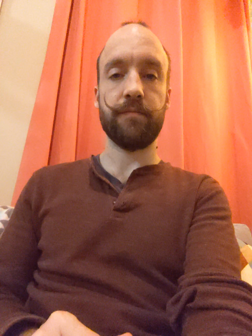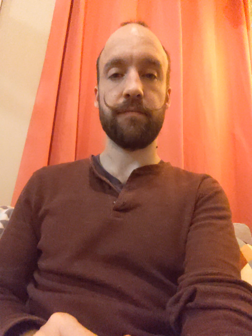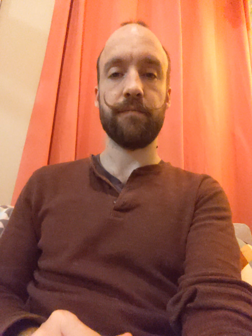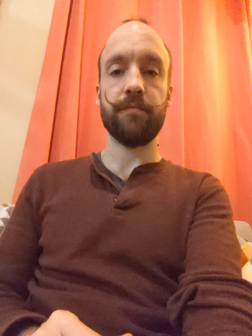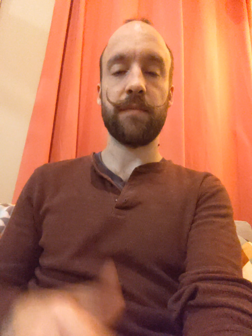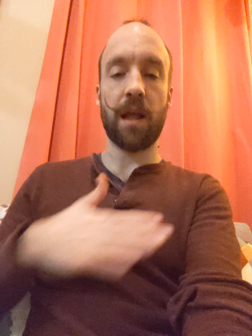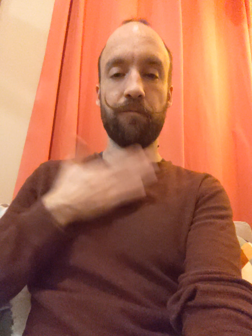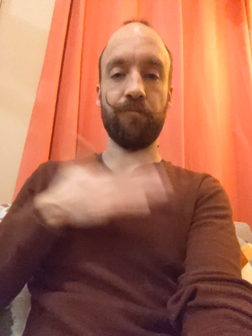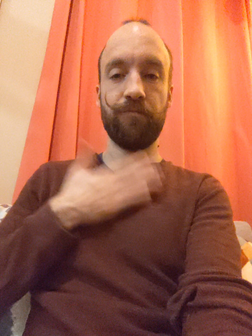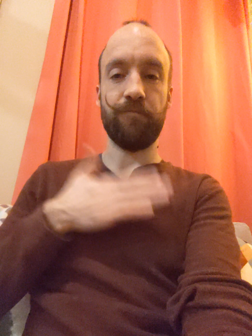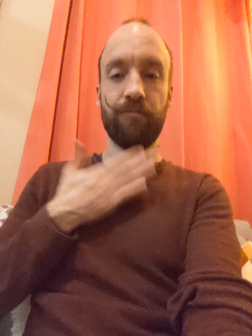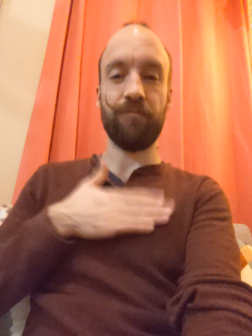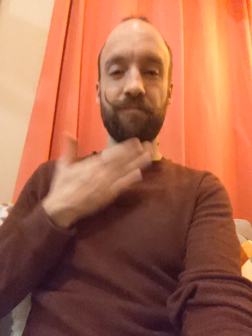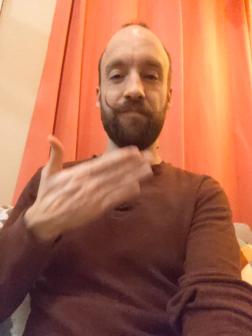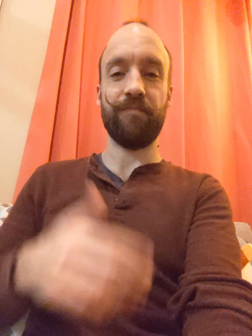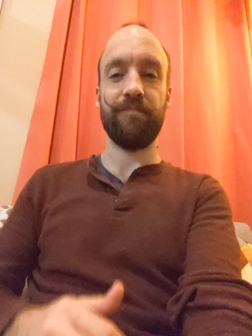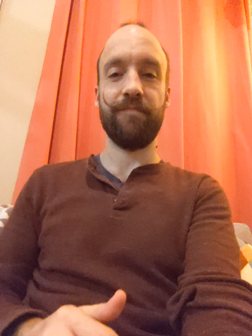happy